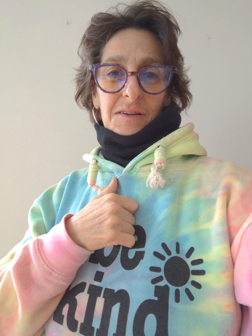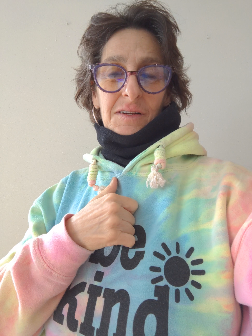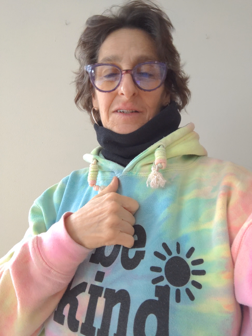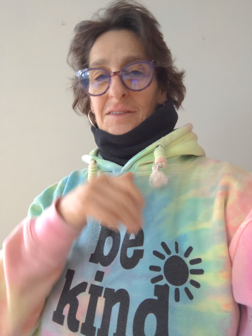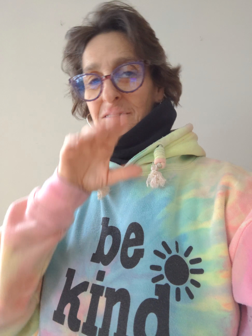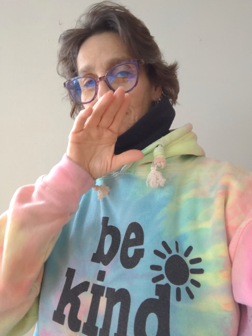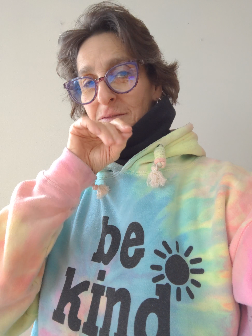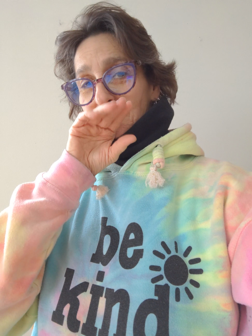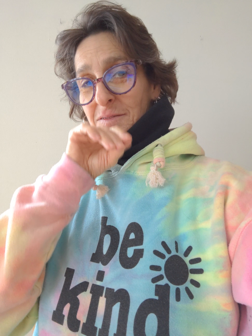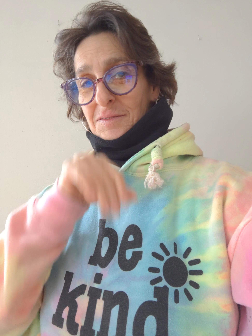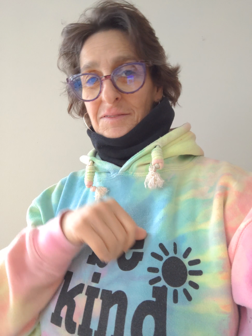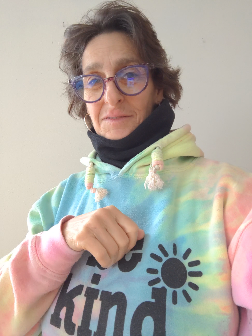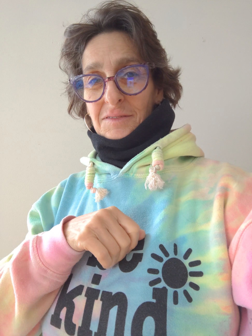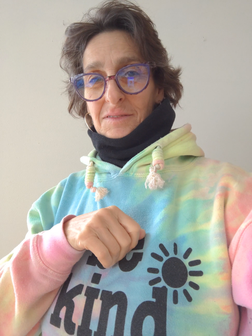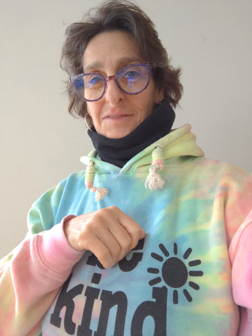goose